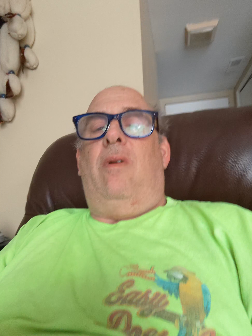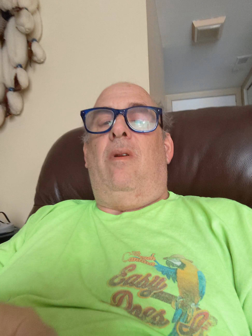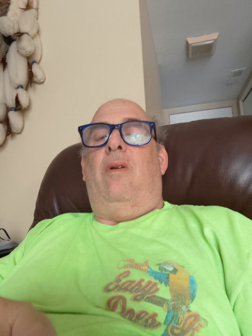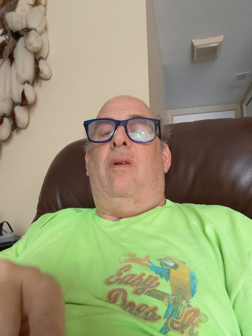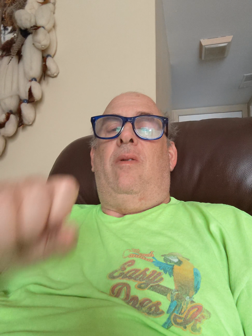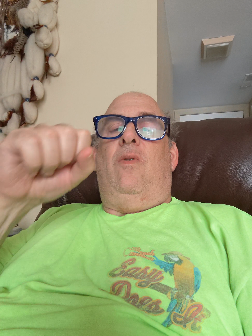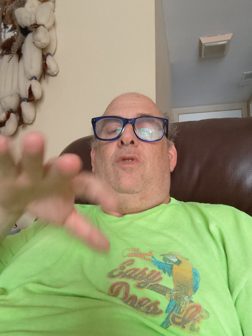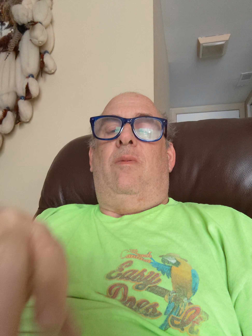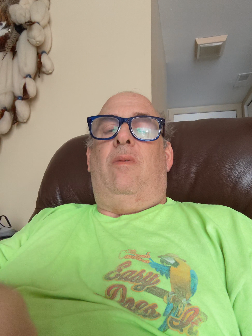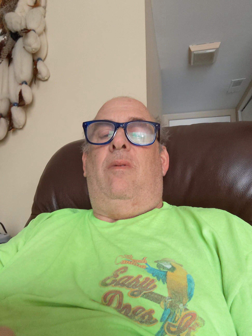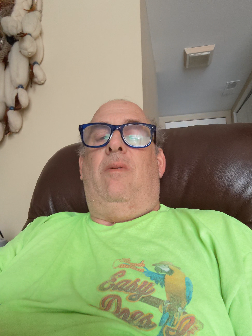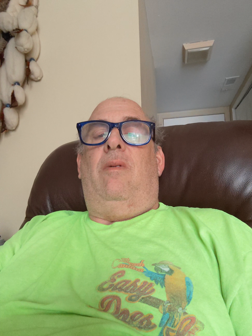drop